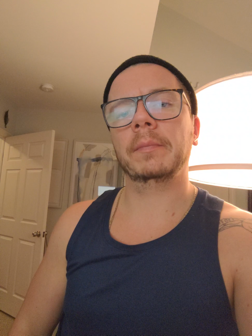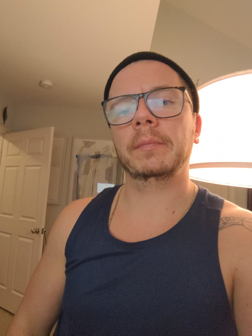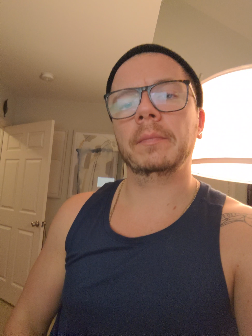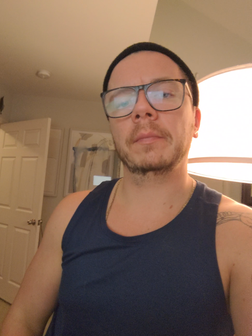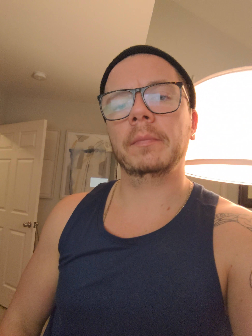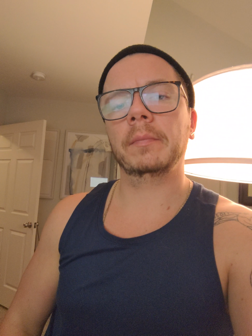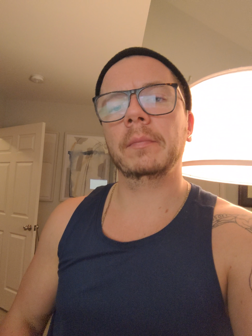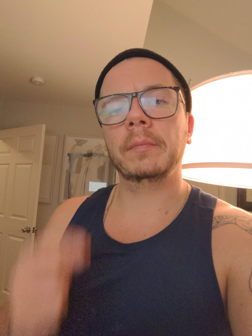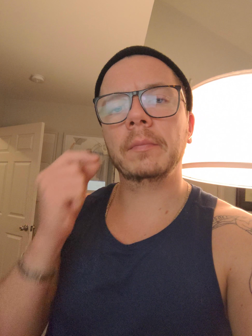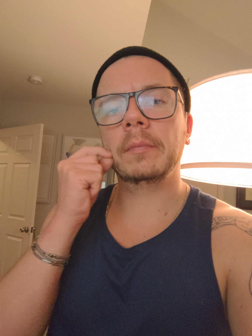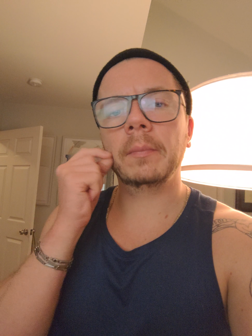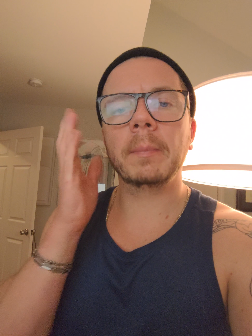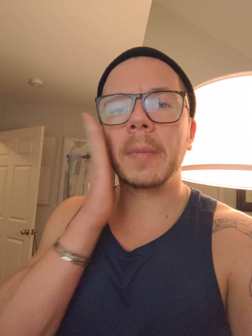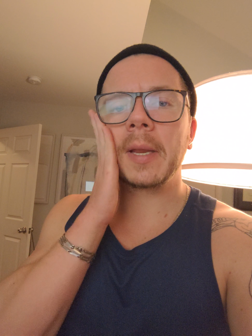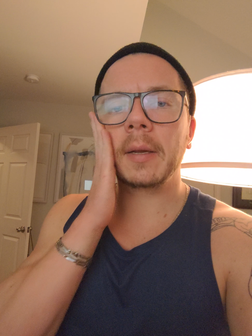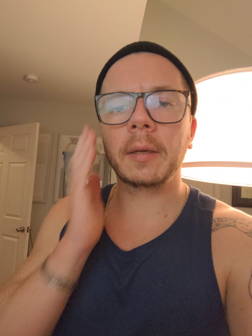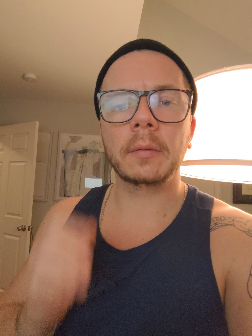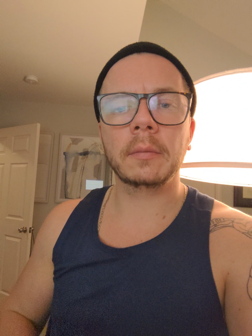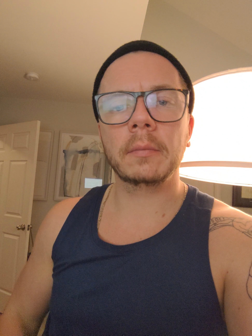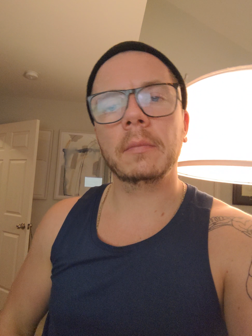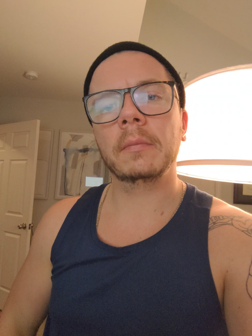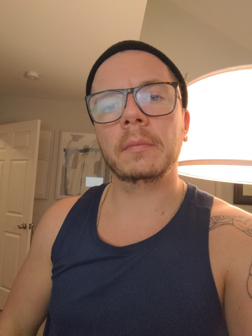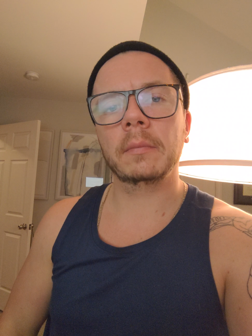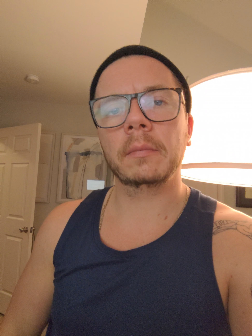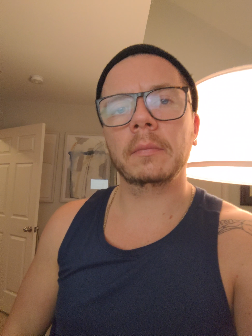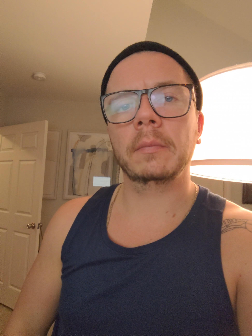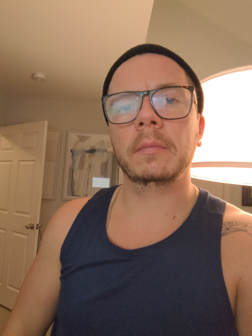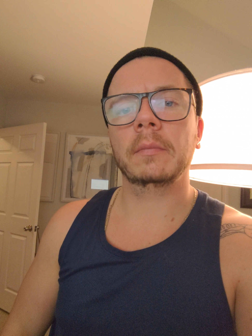bee